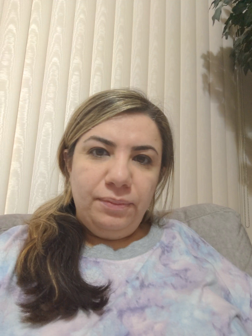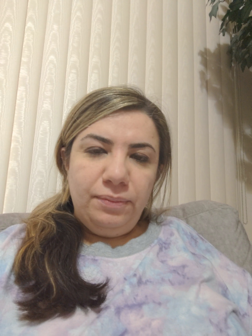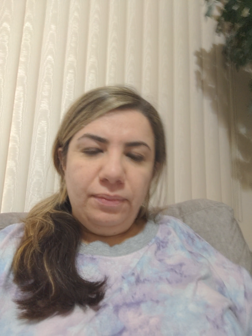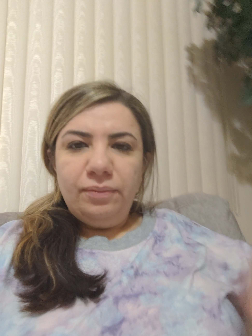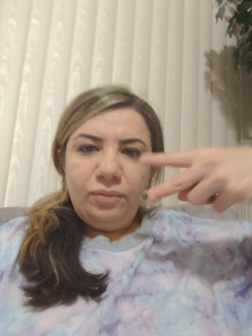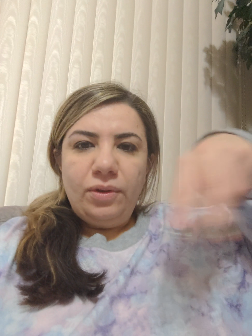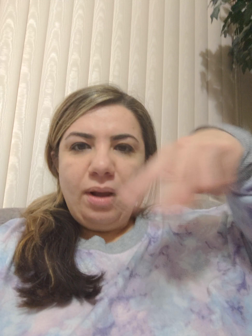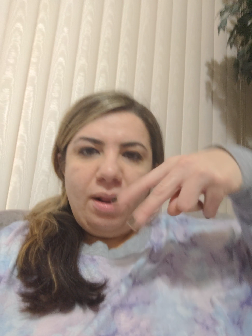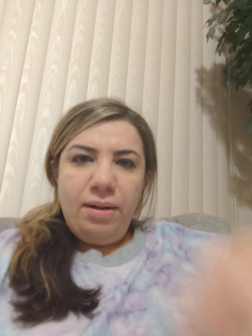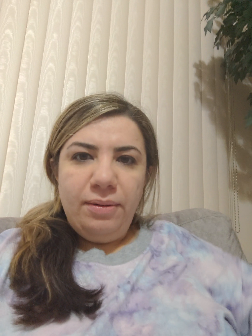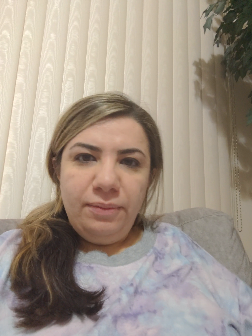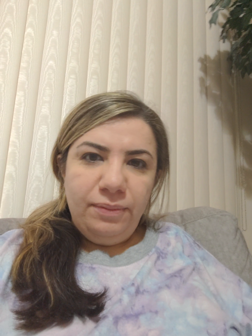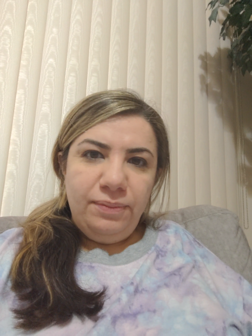dance